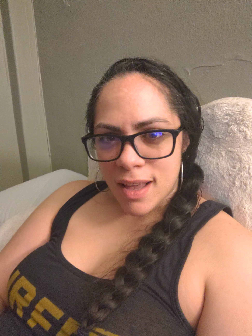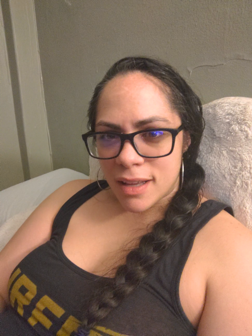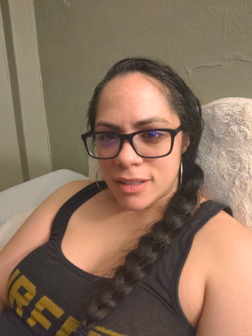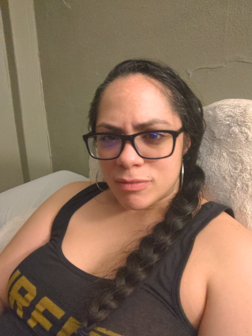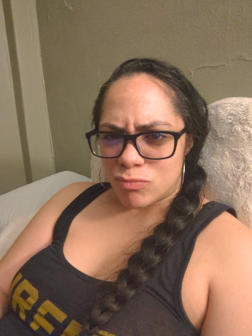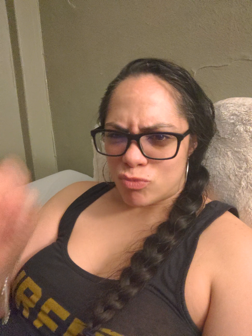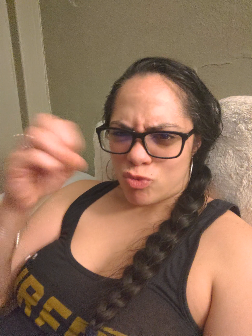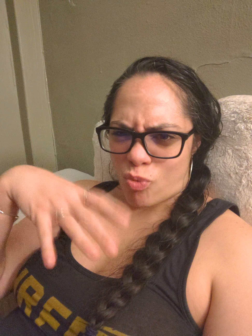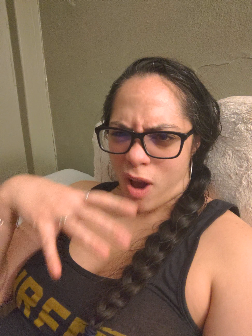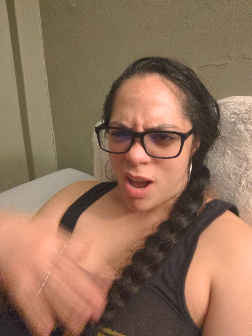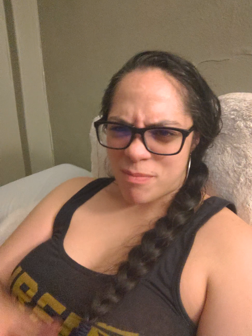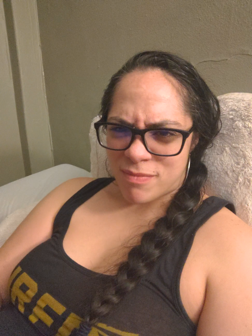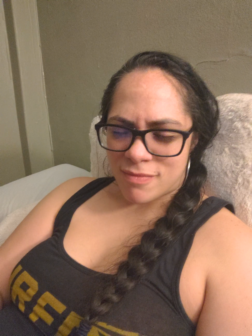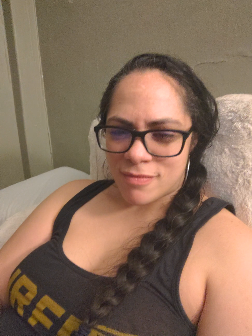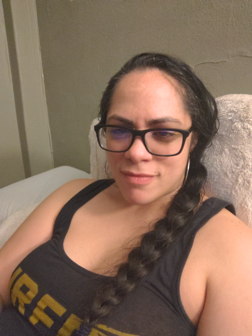drop